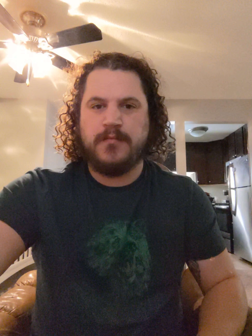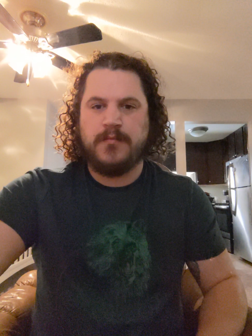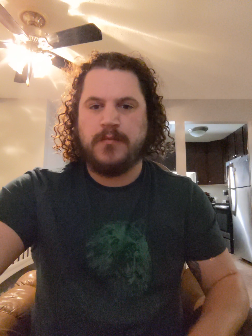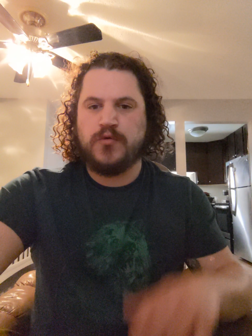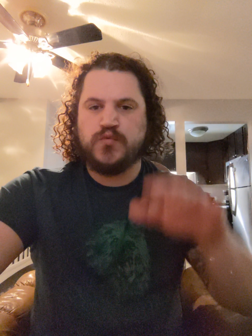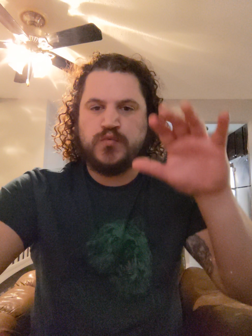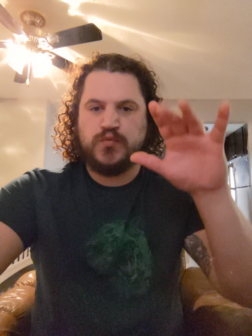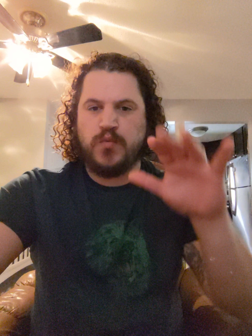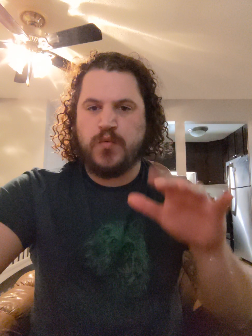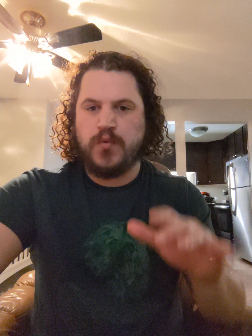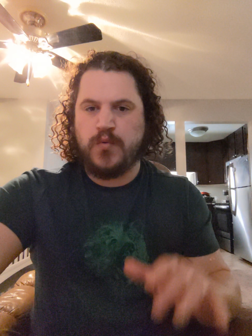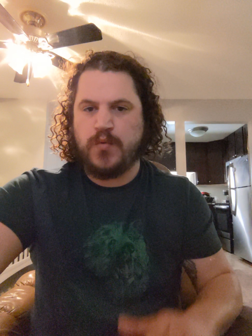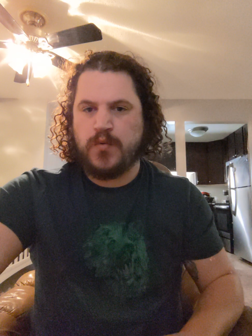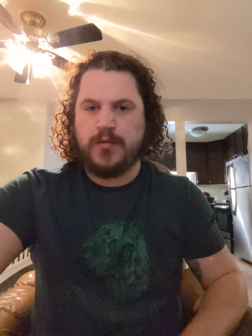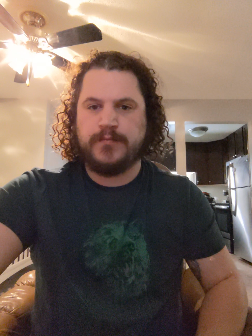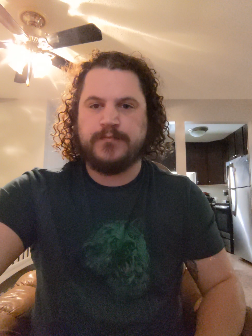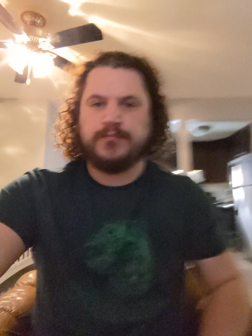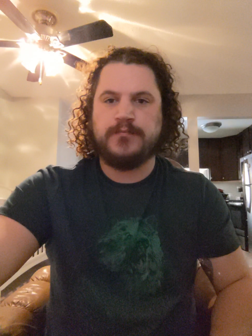snow